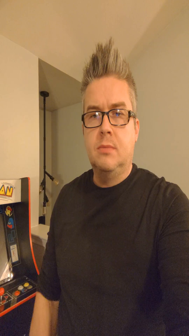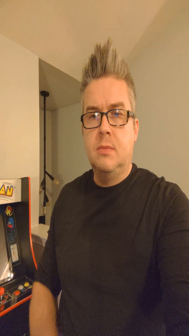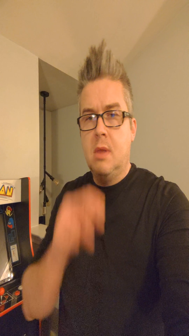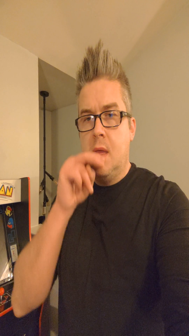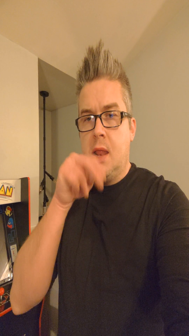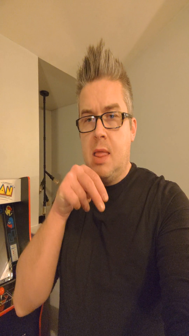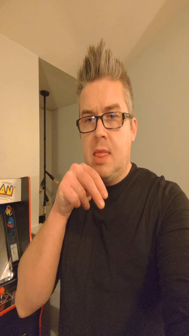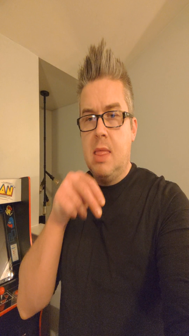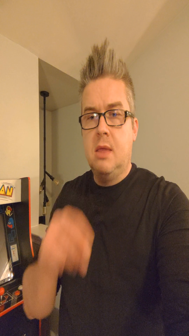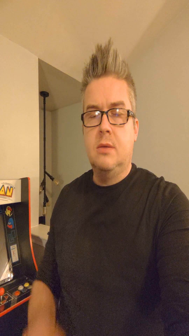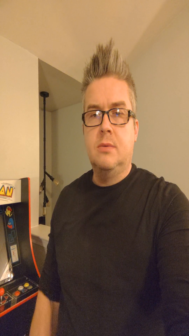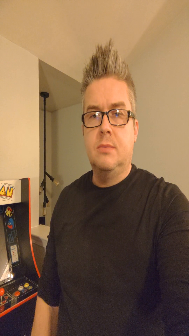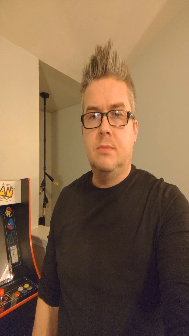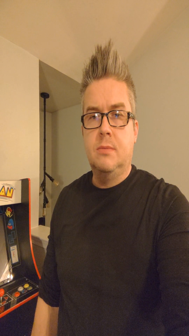tongue